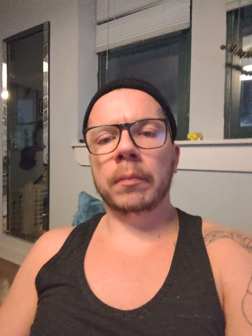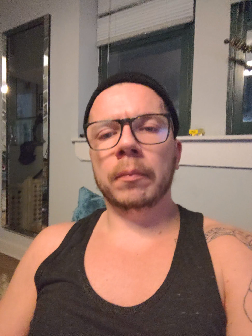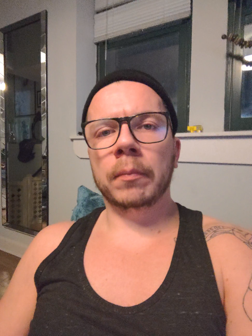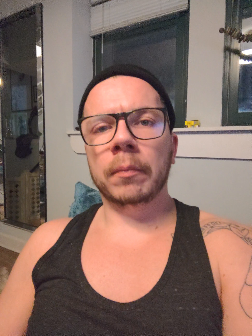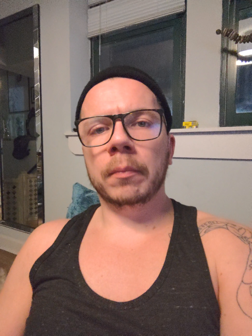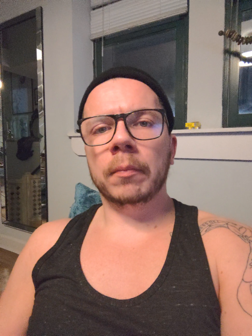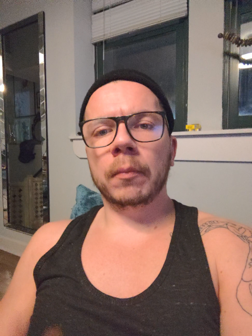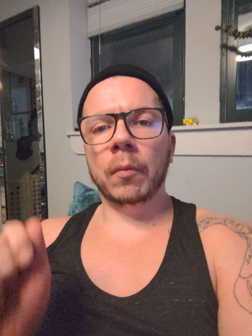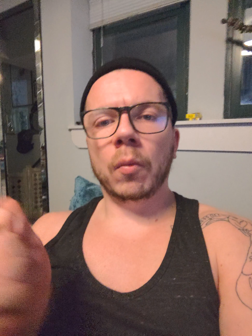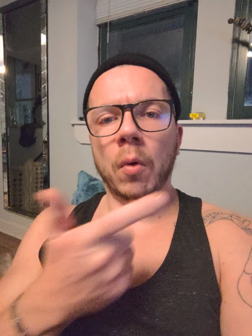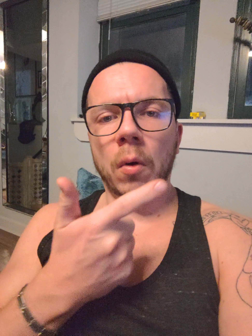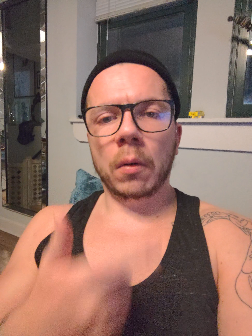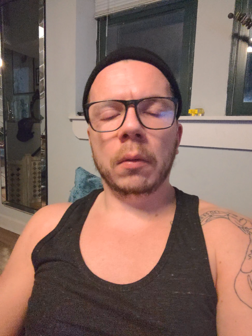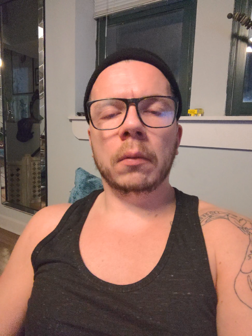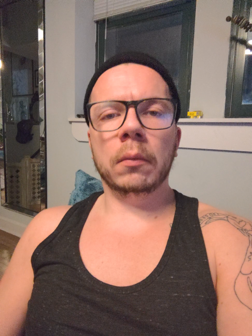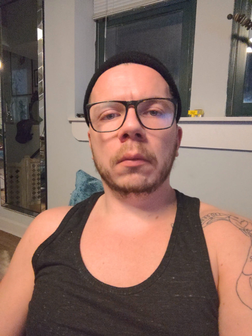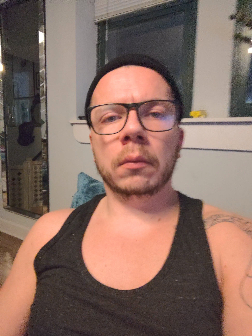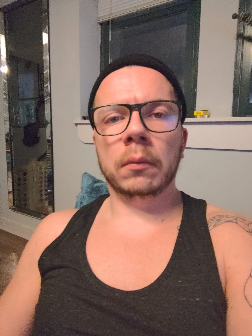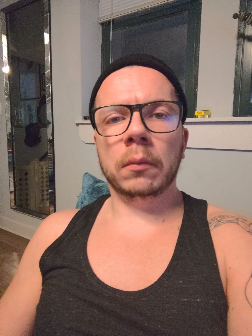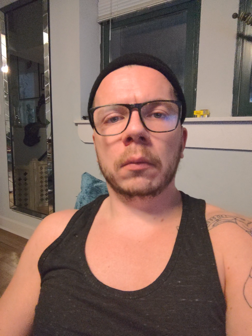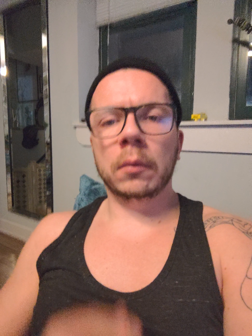all